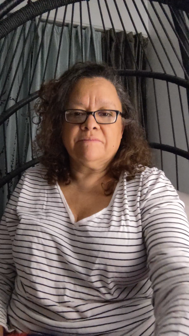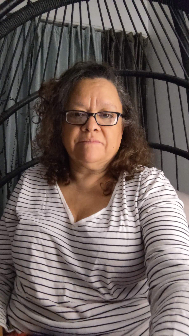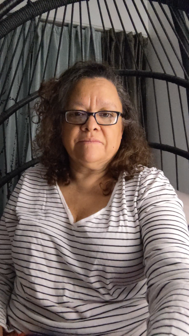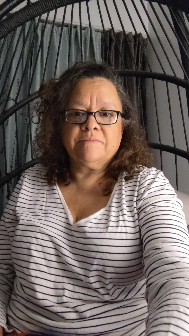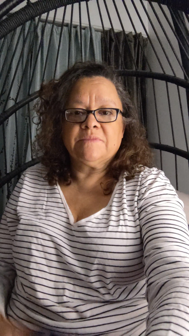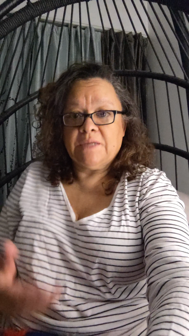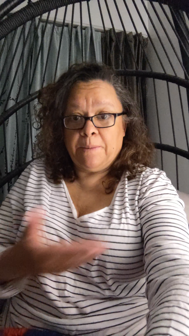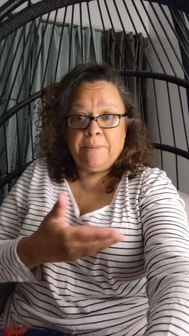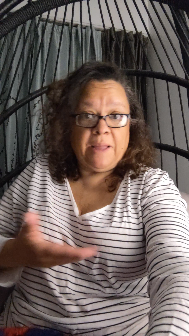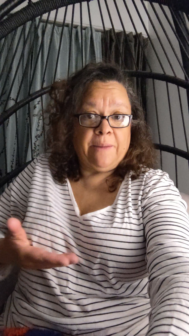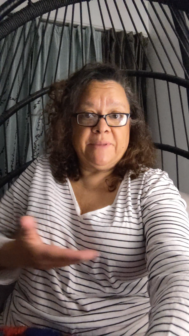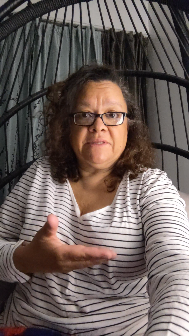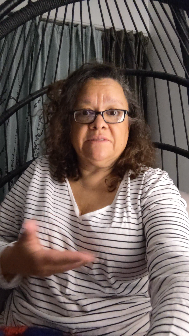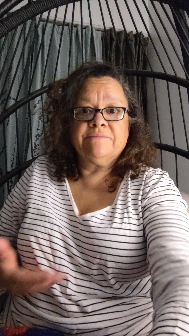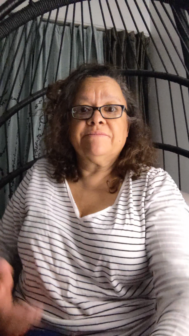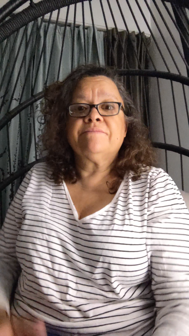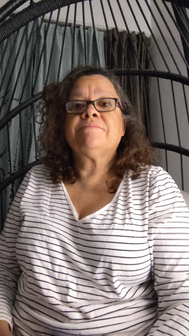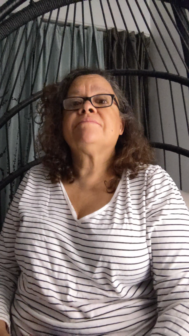baby